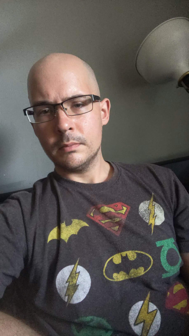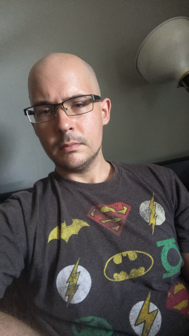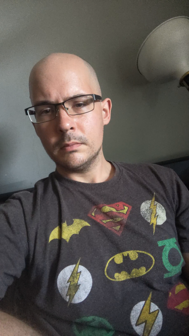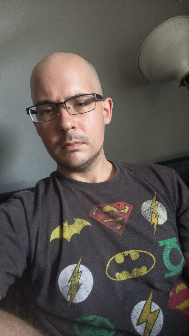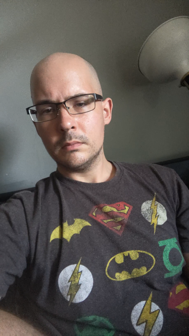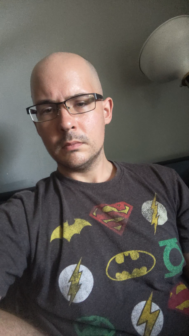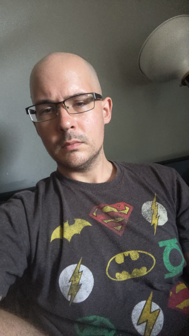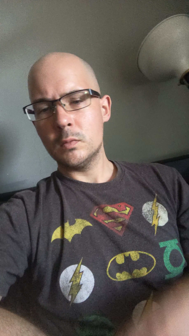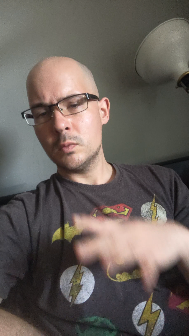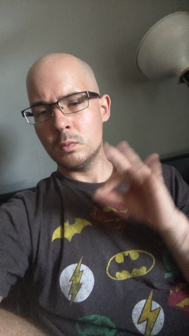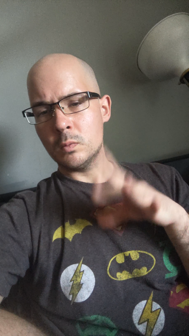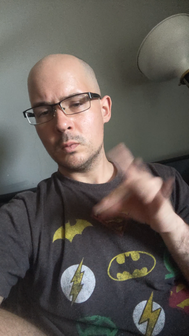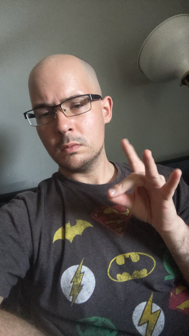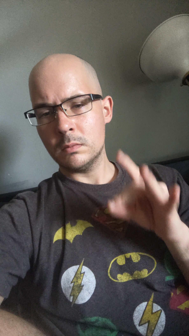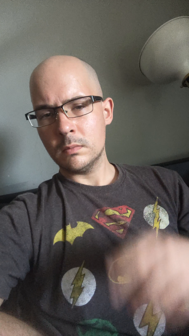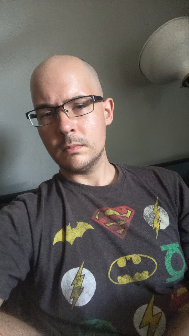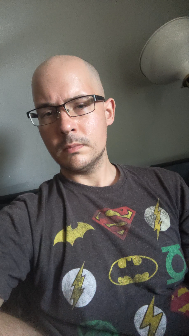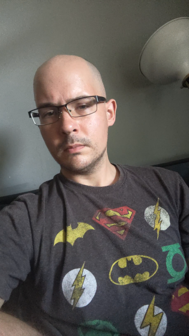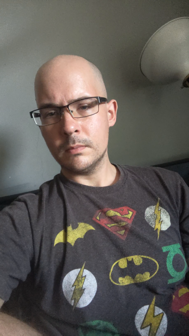choose